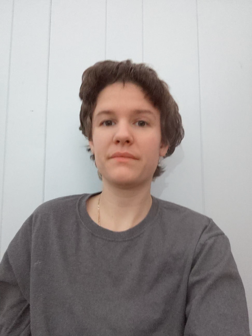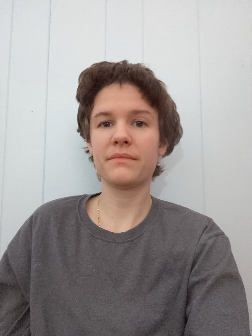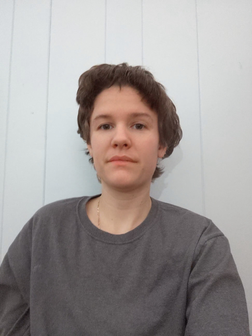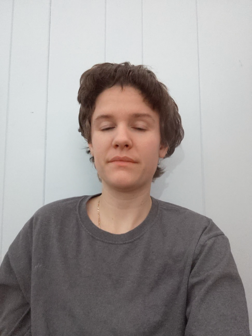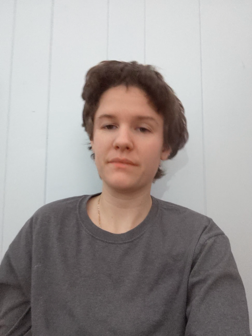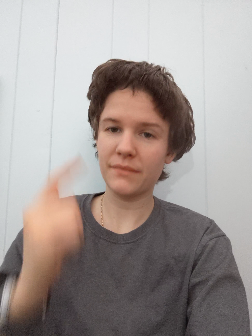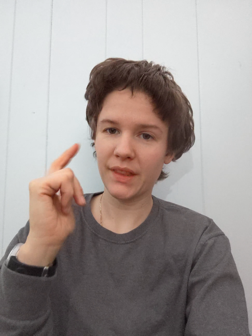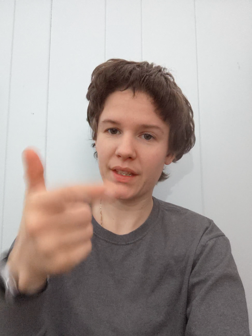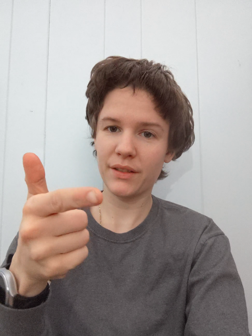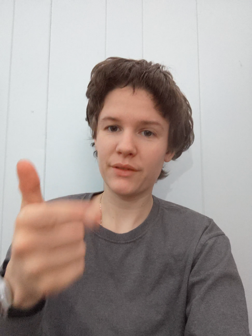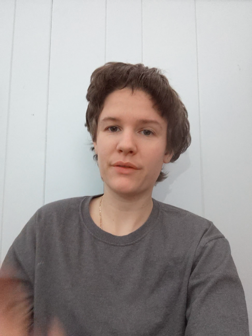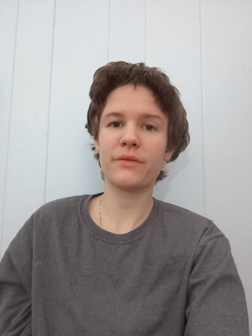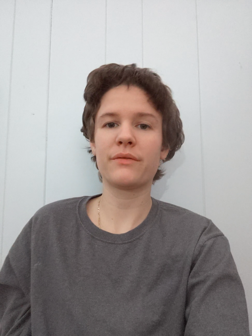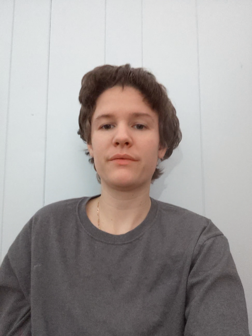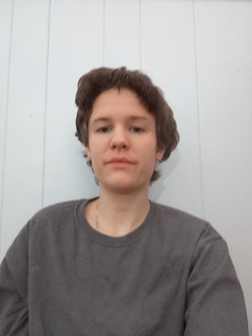later